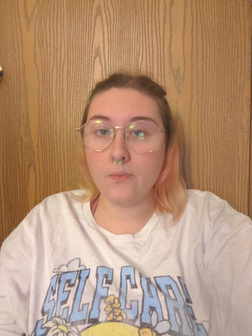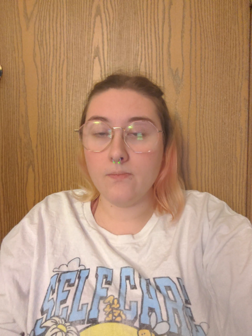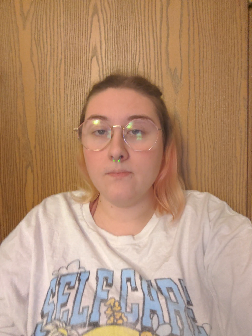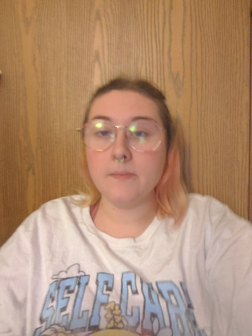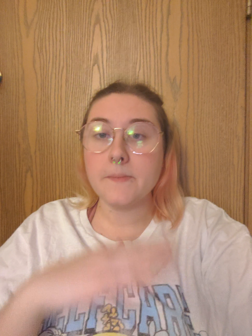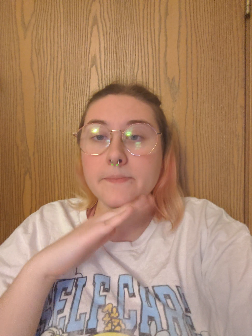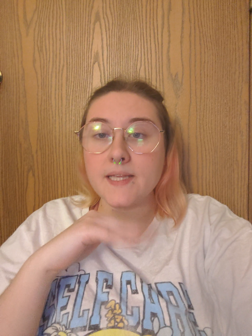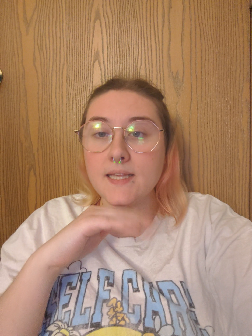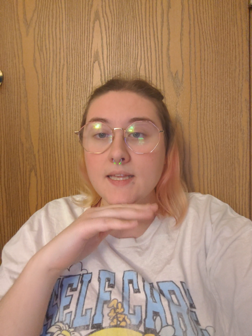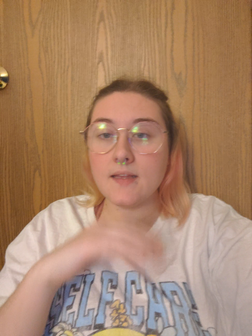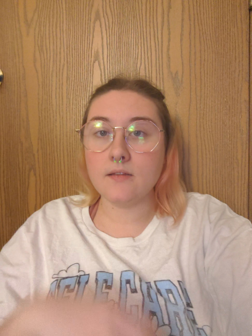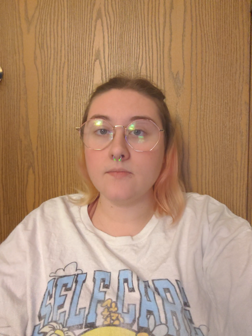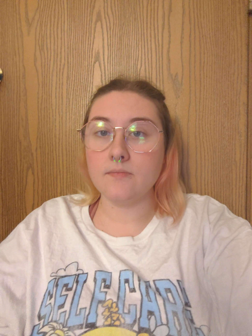pig